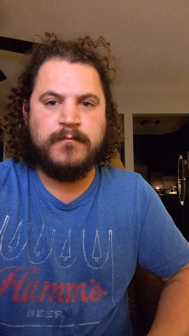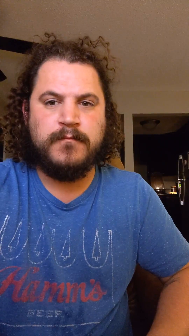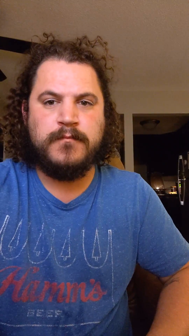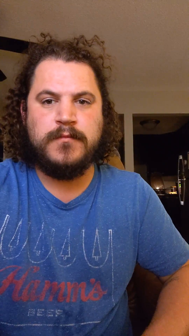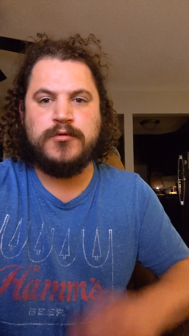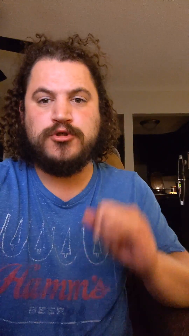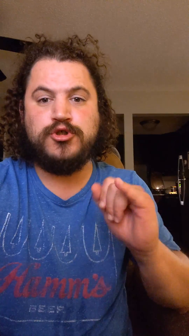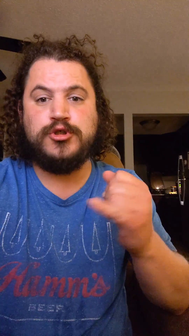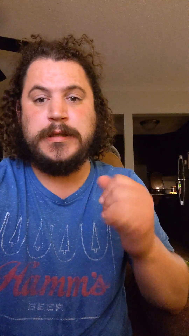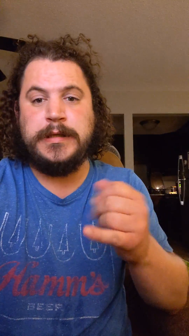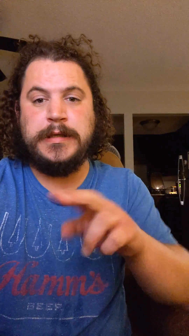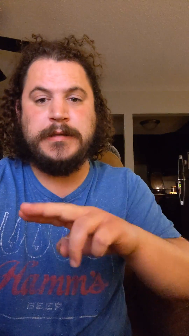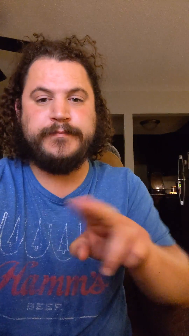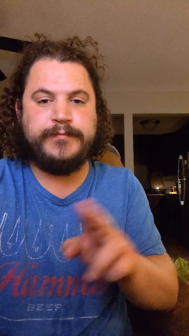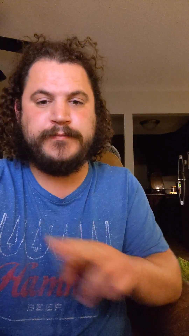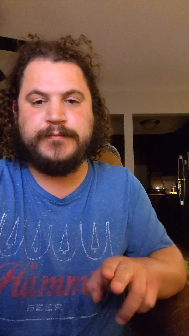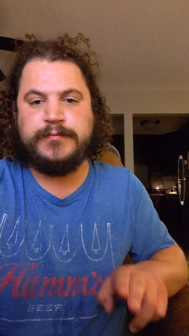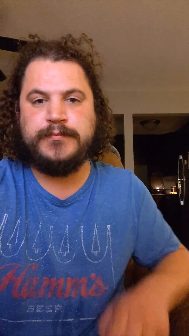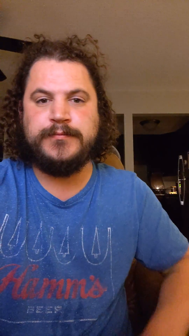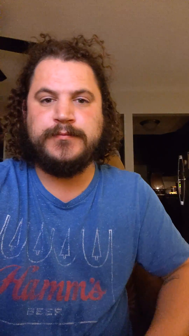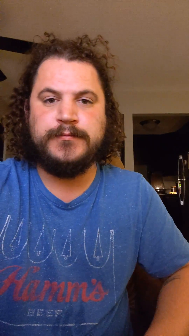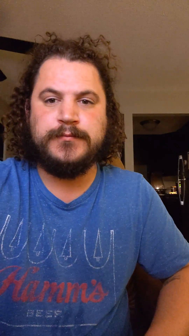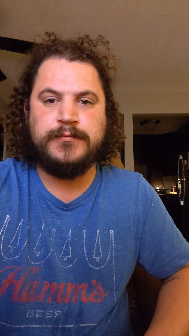jelly